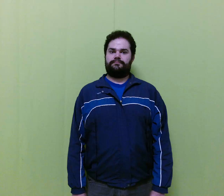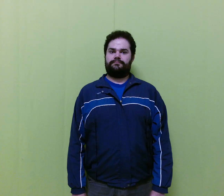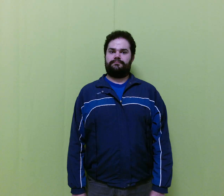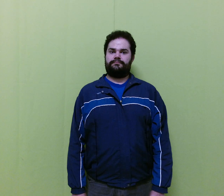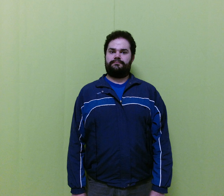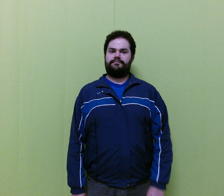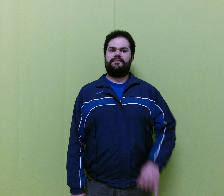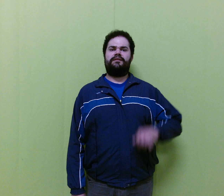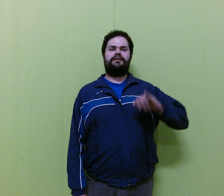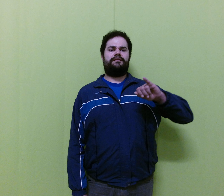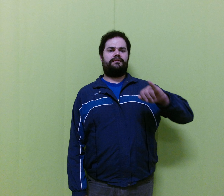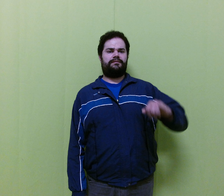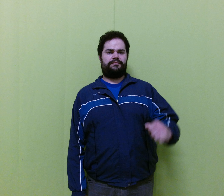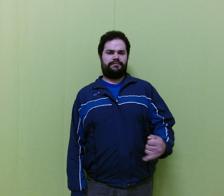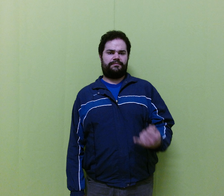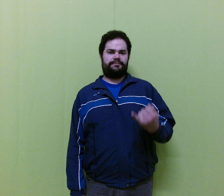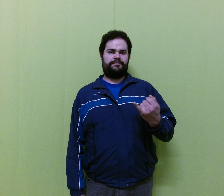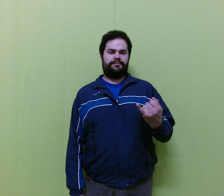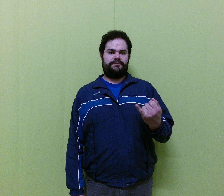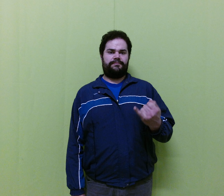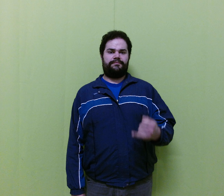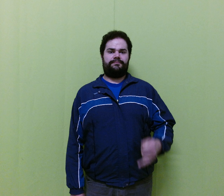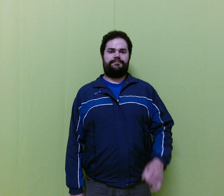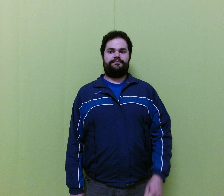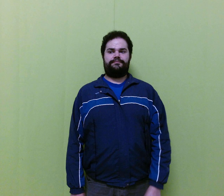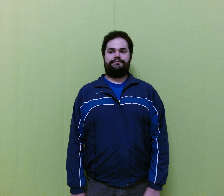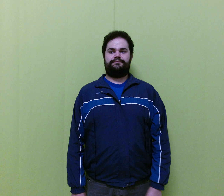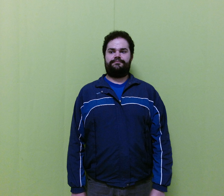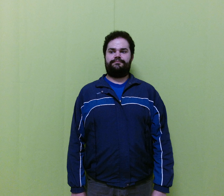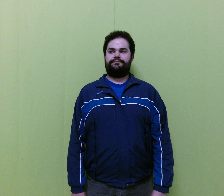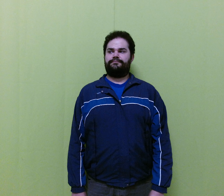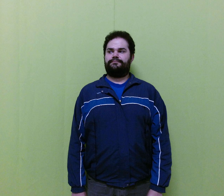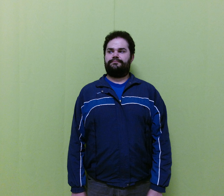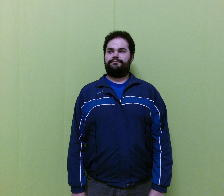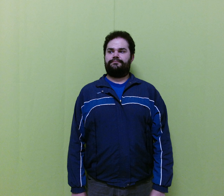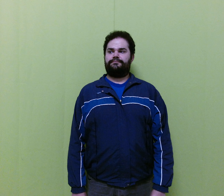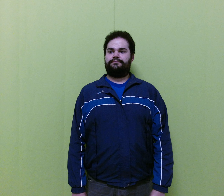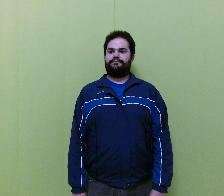aproveitar